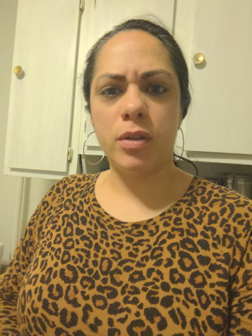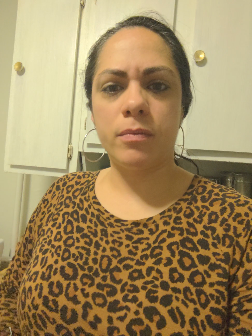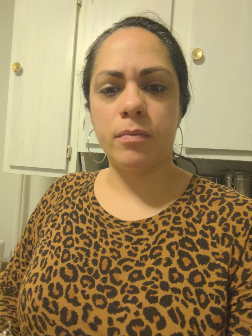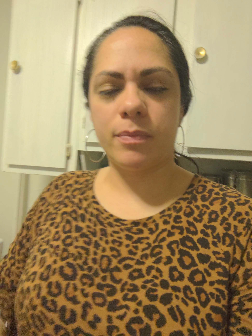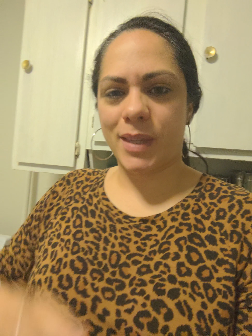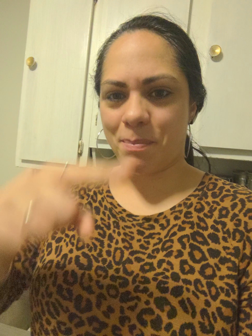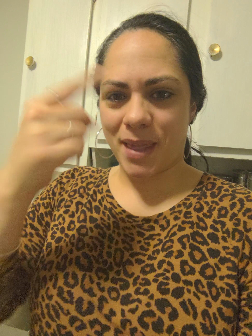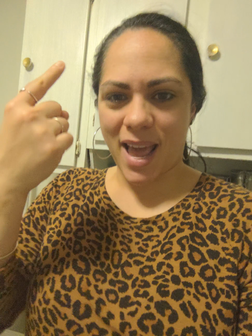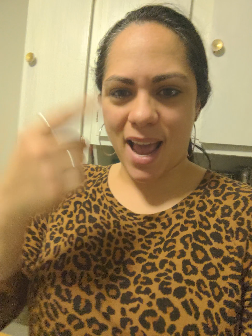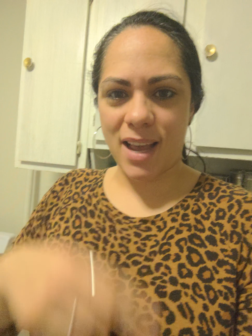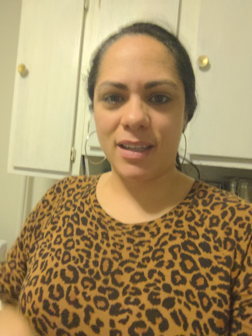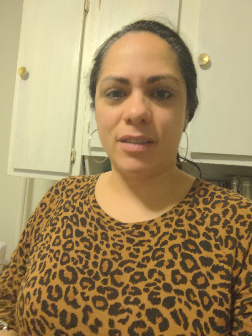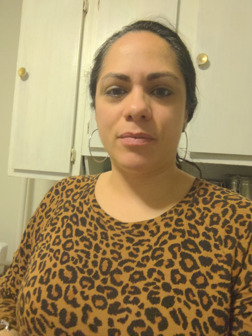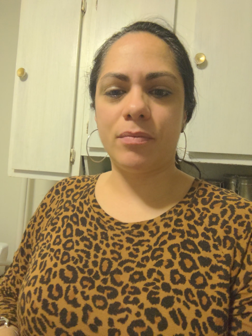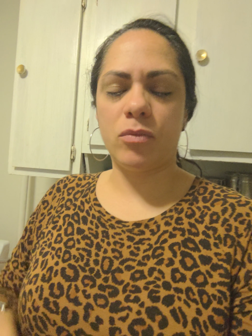black